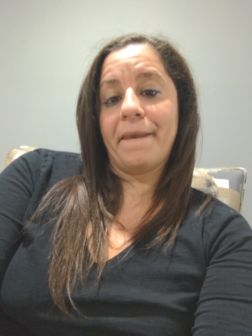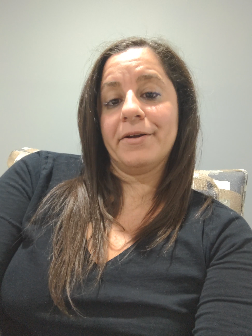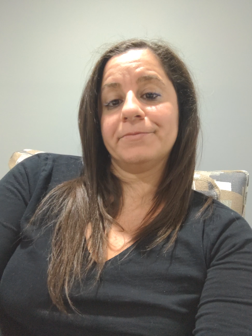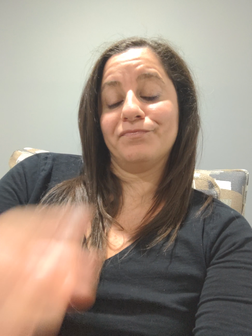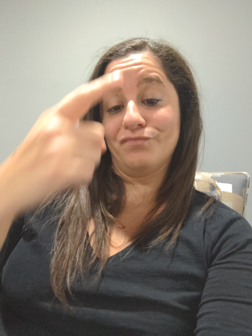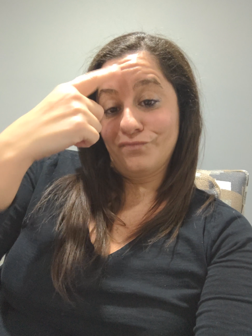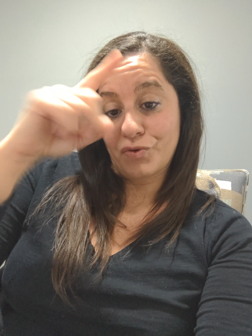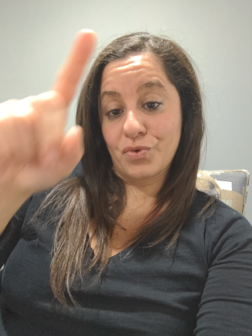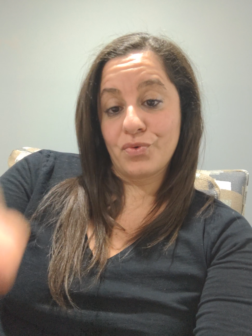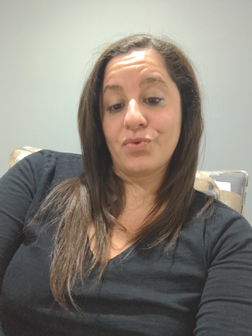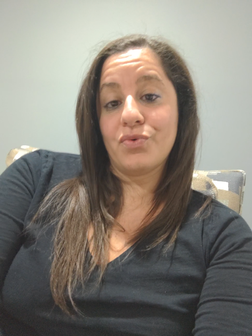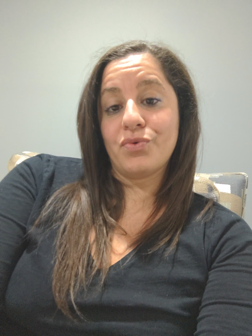for